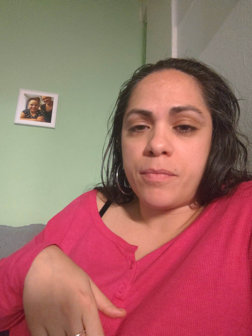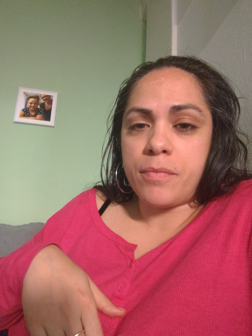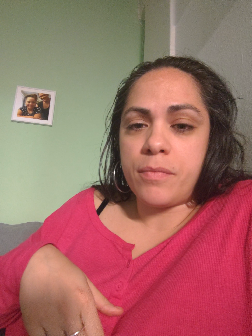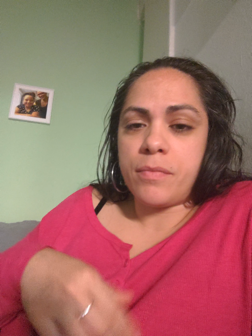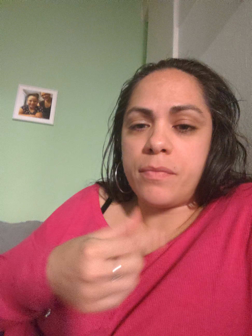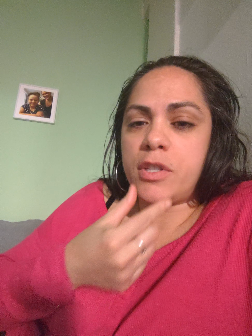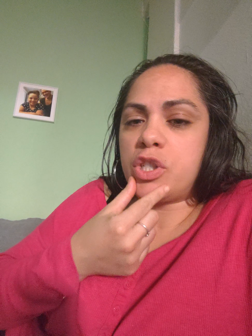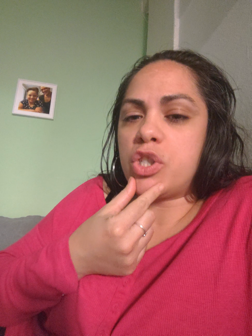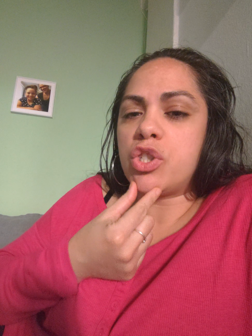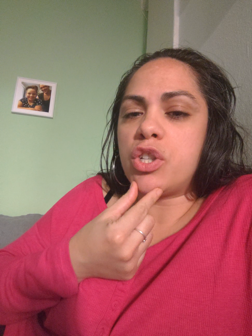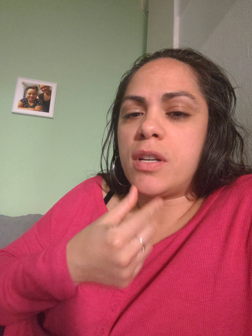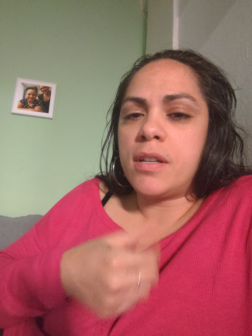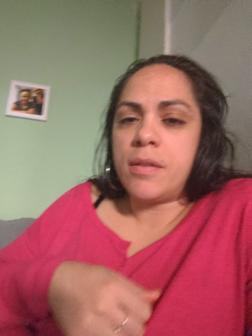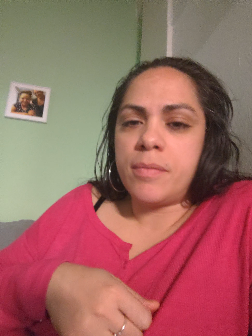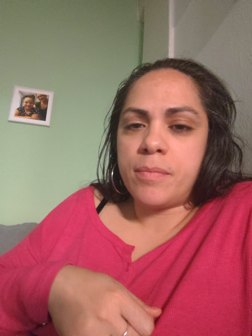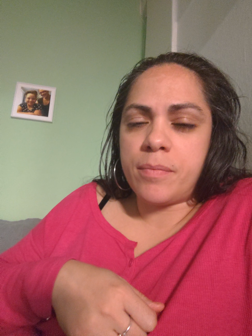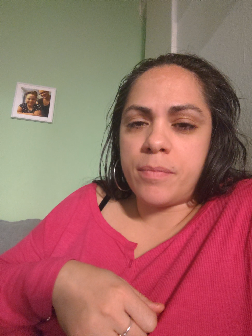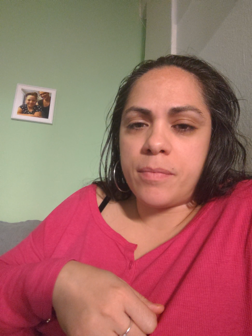chin